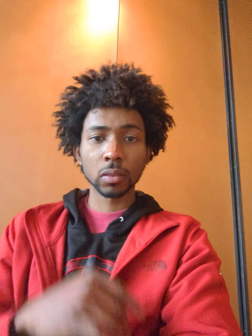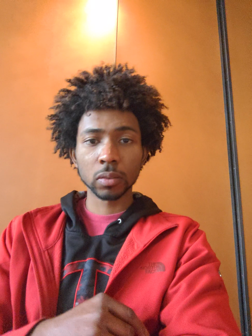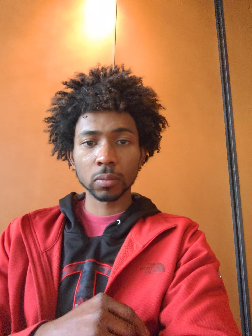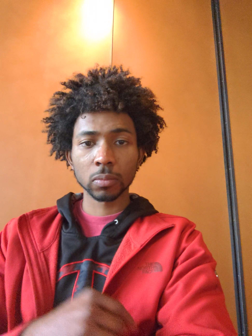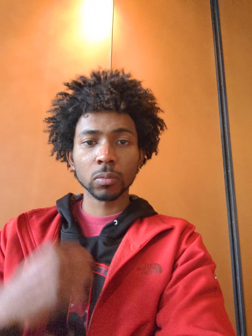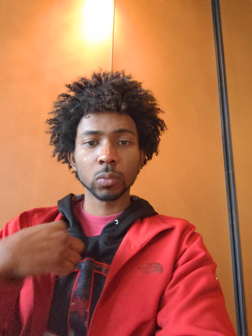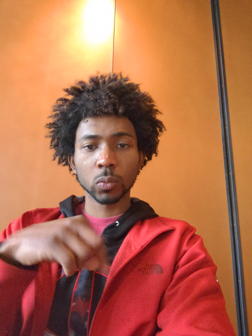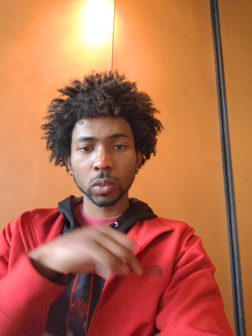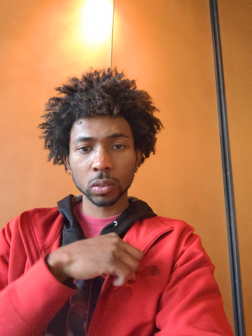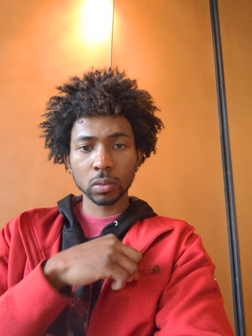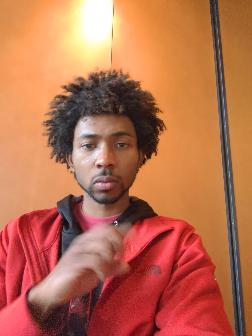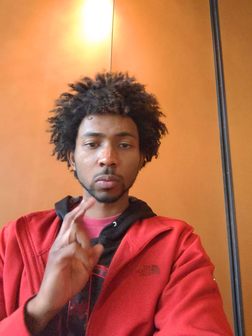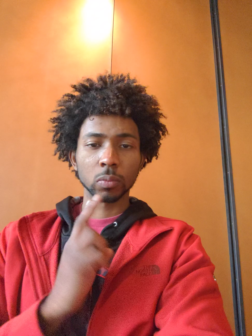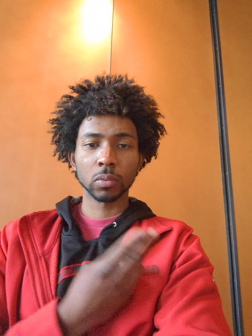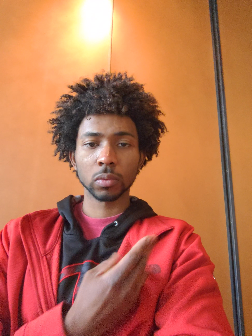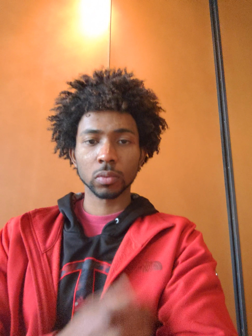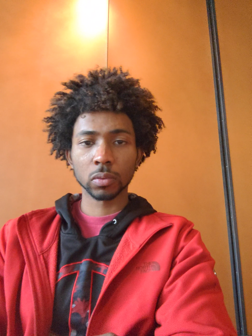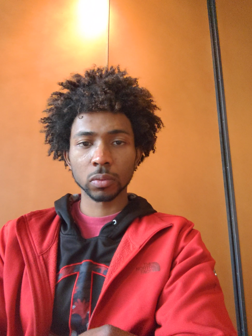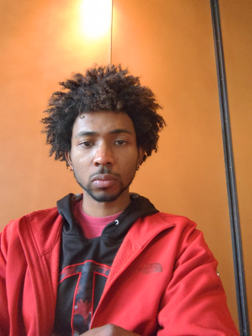we